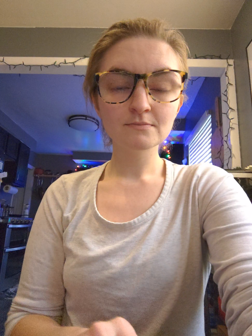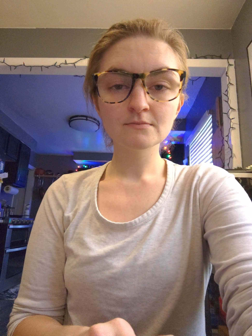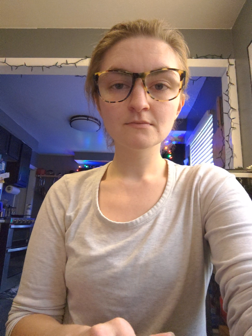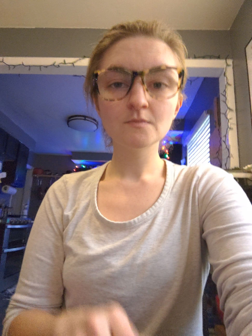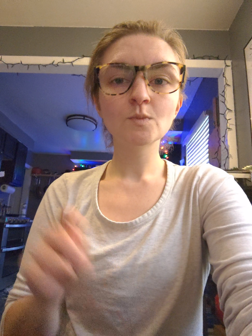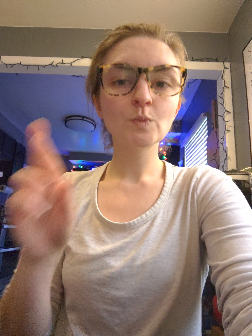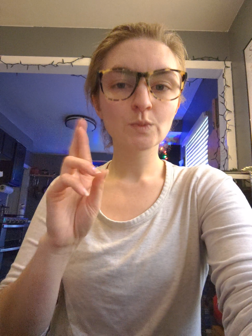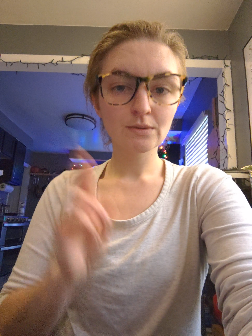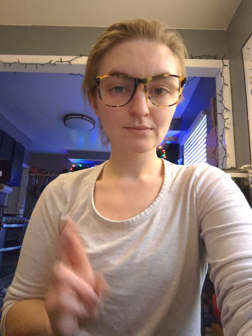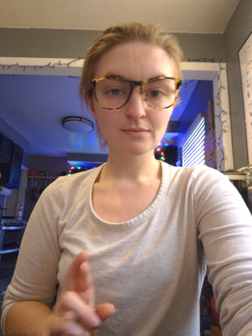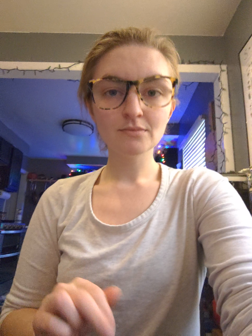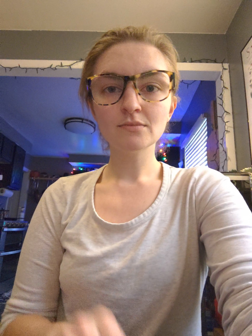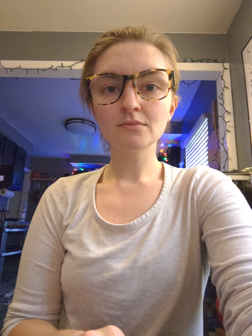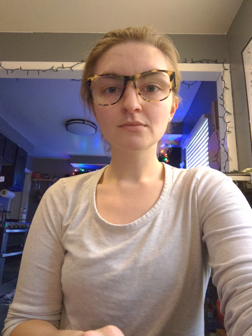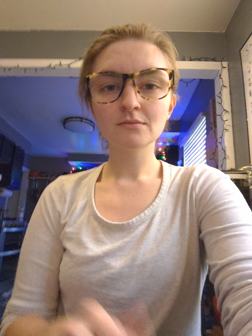refrigerator